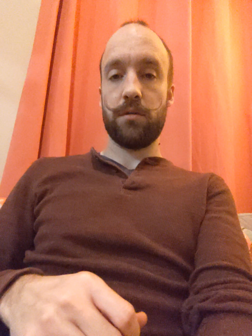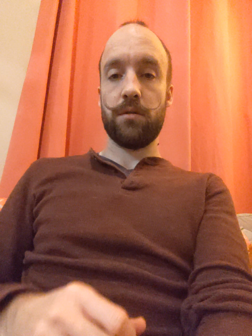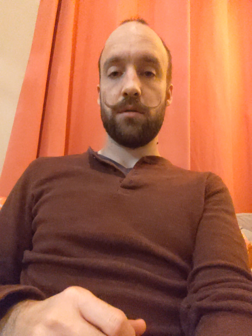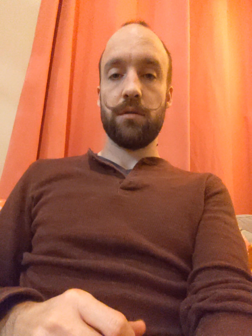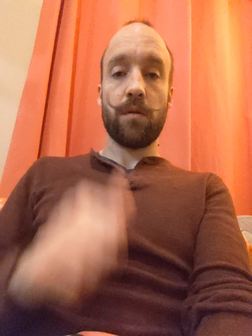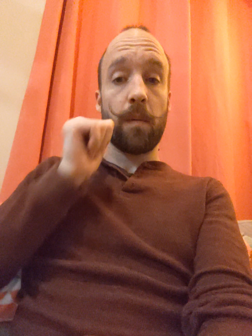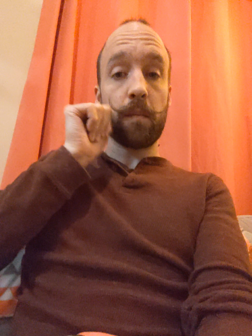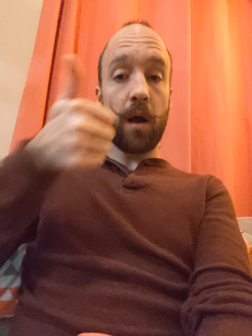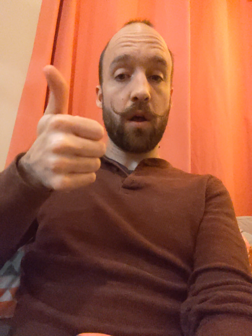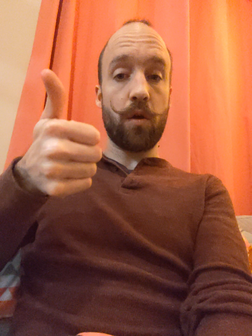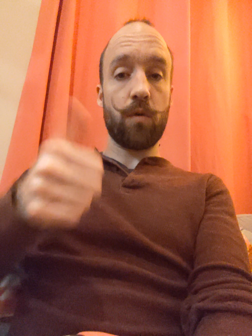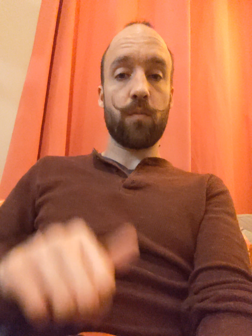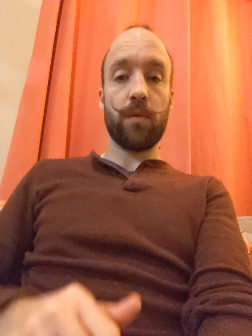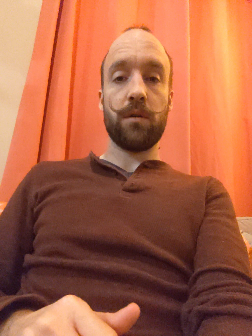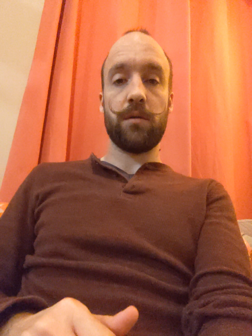tomorrow